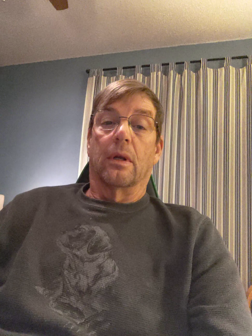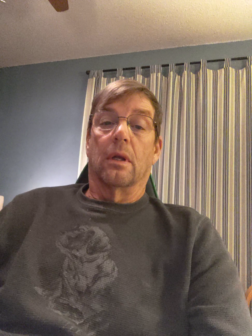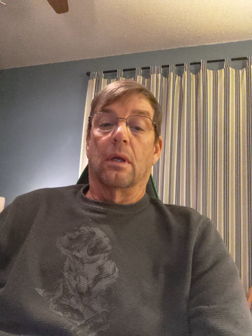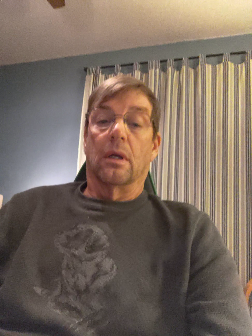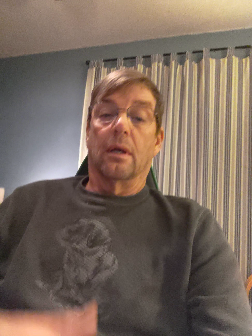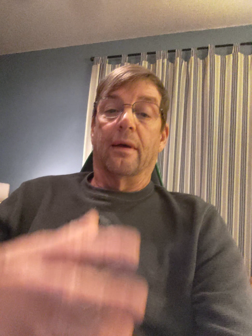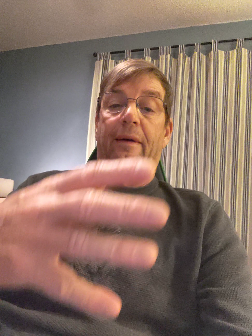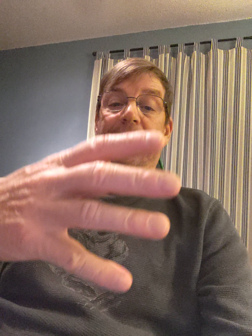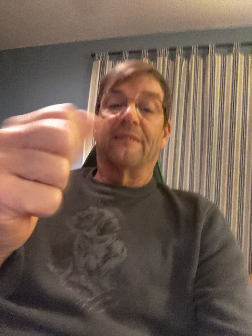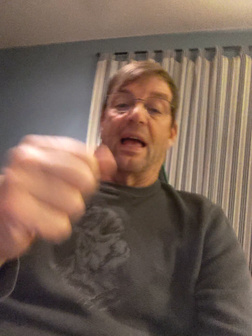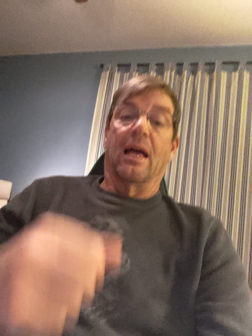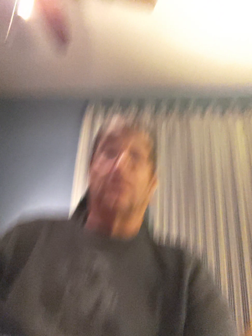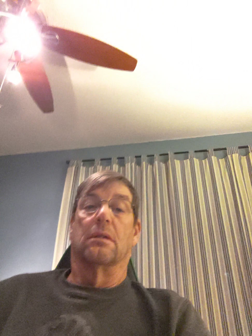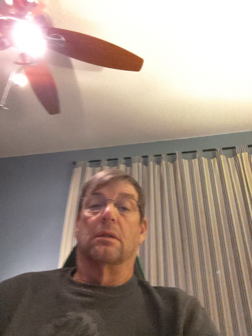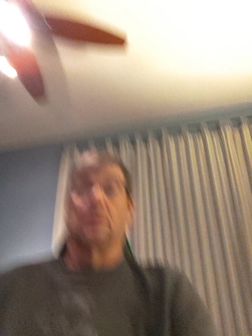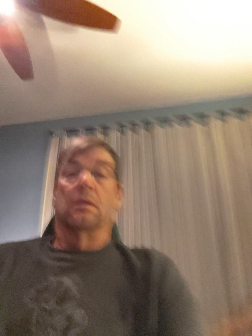fast